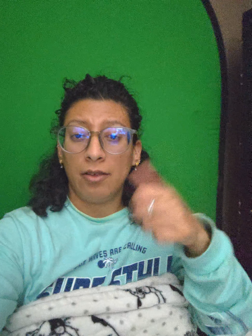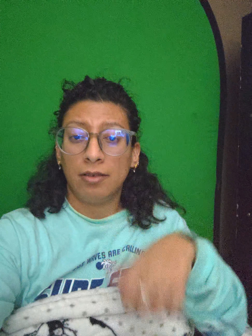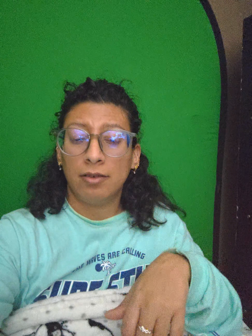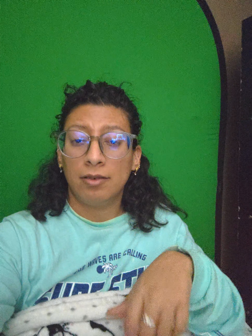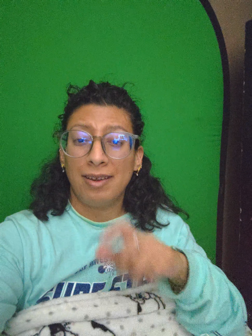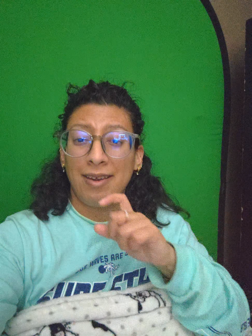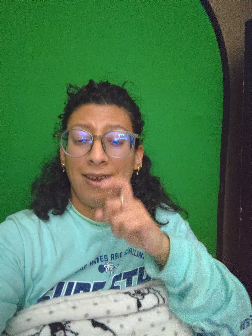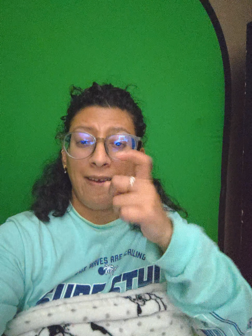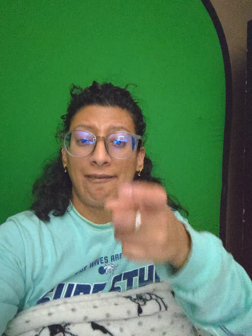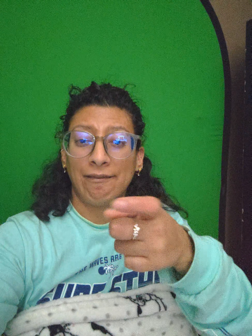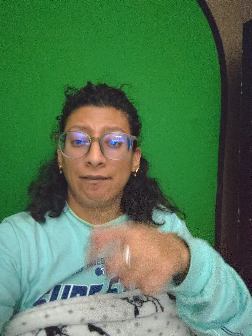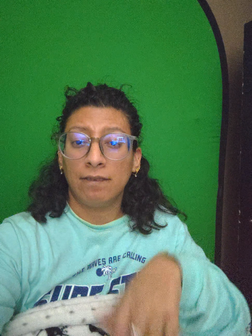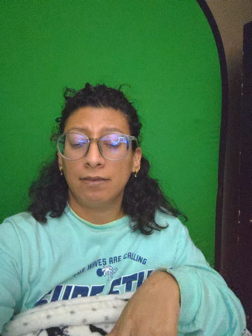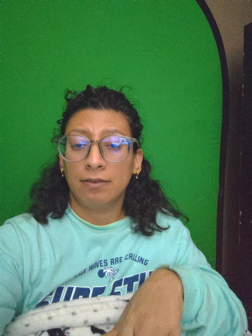gift